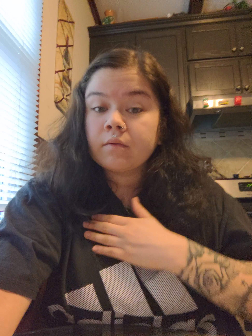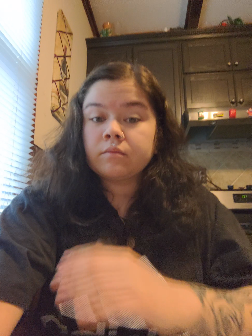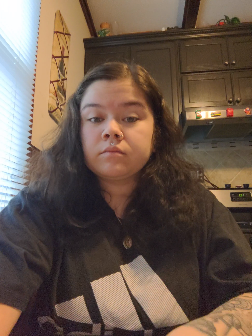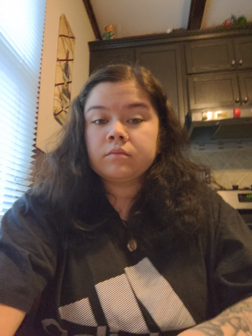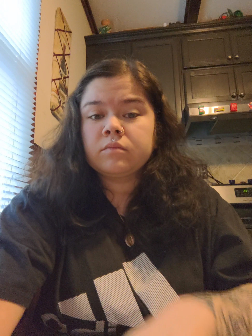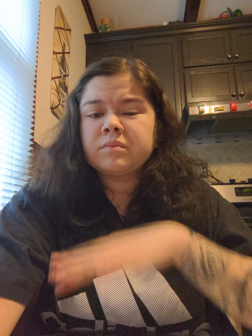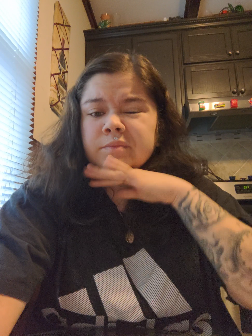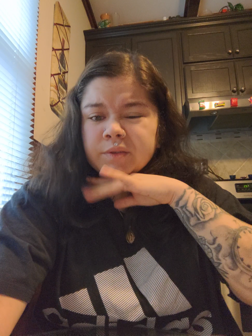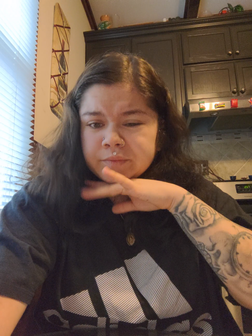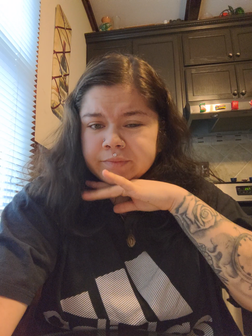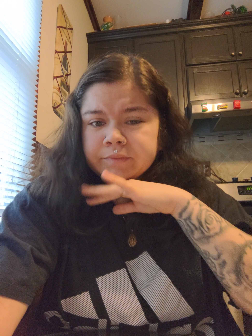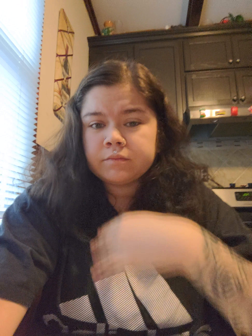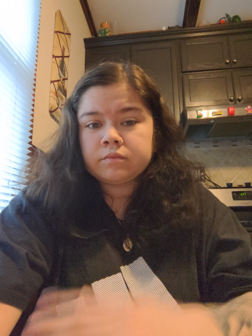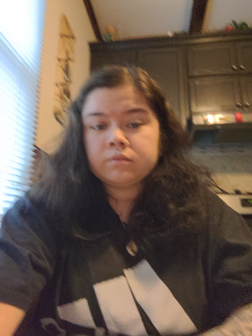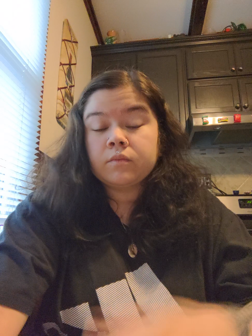dirty